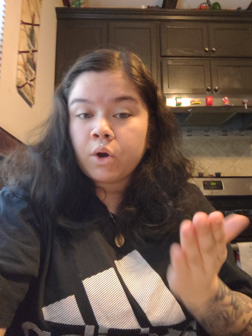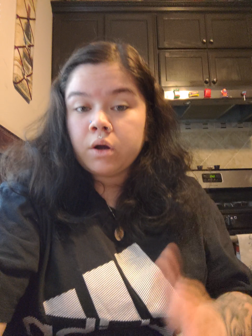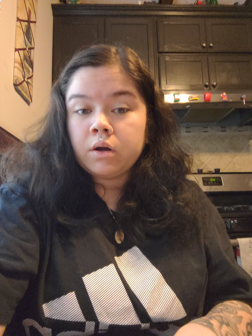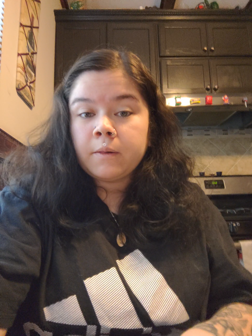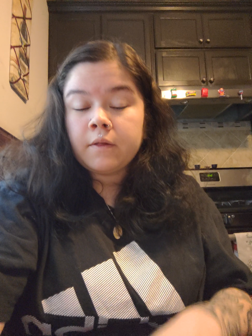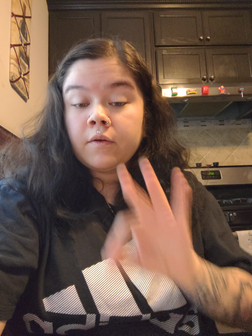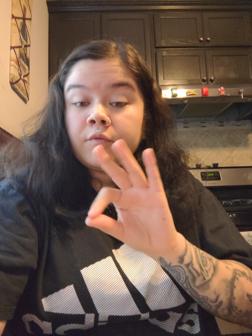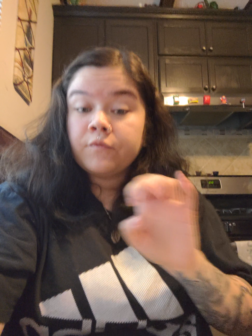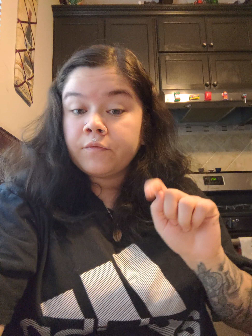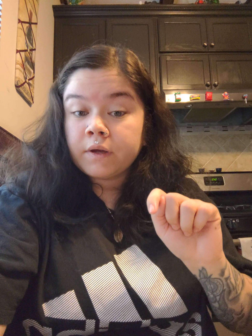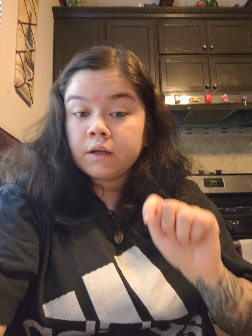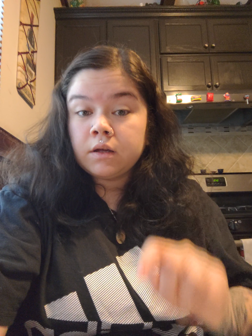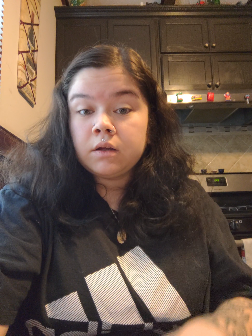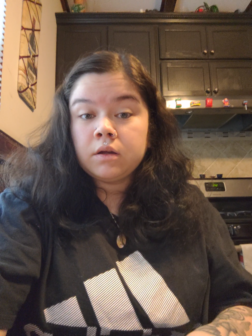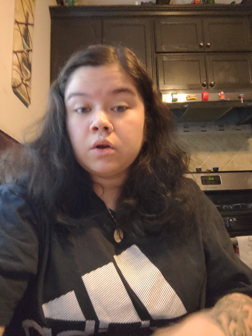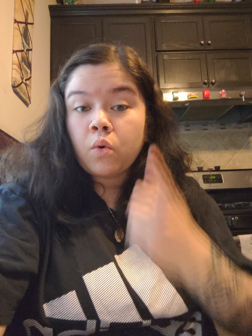feet